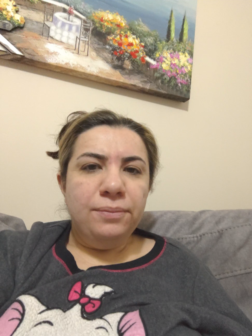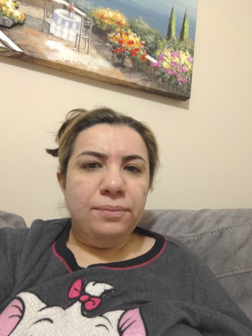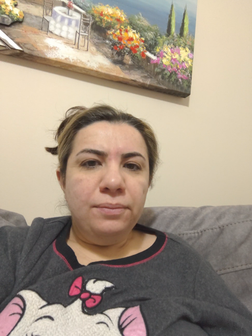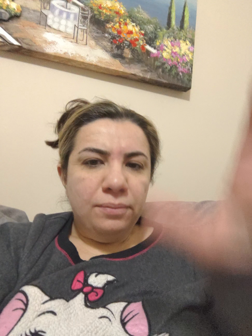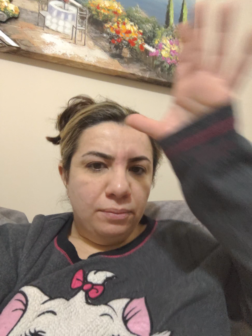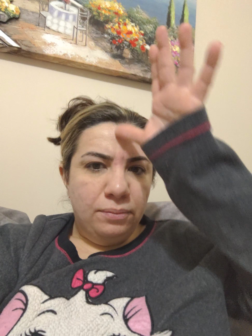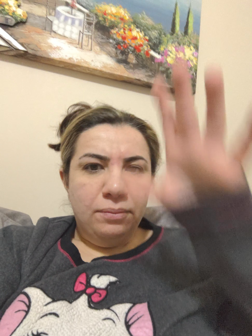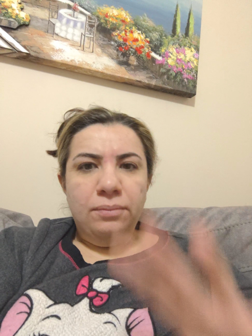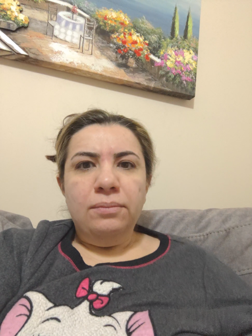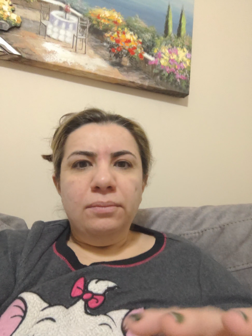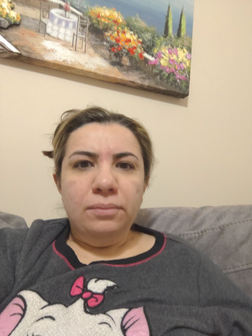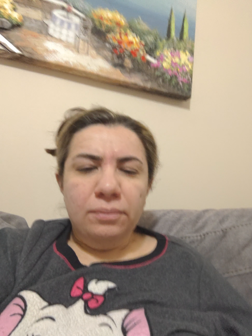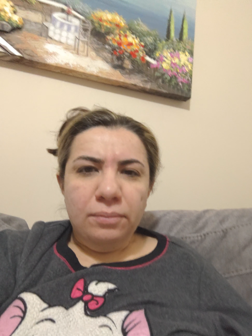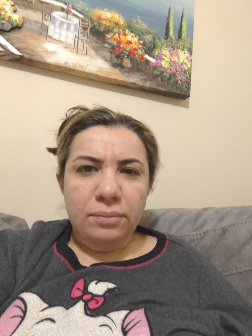man